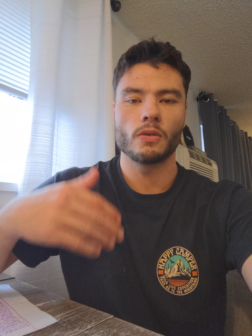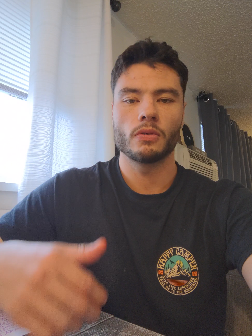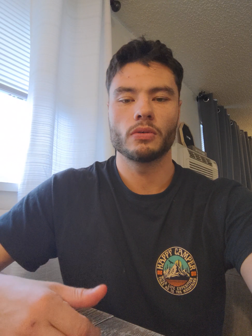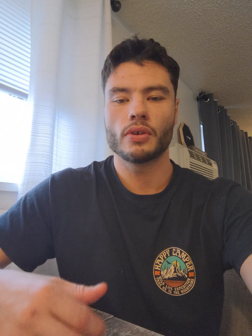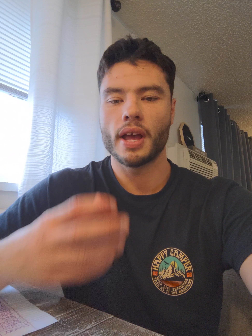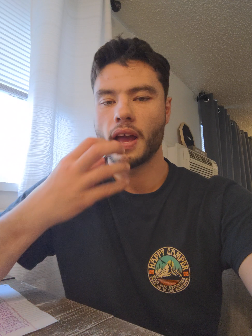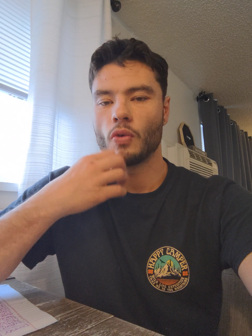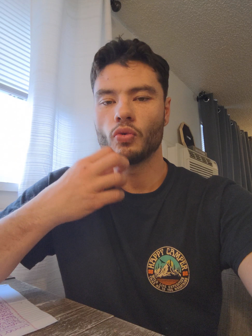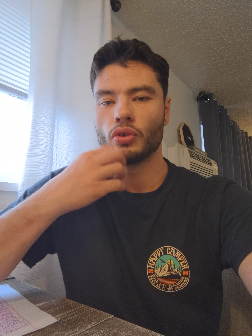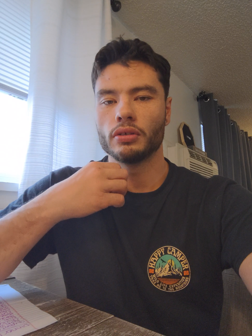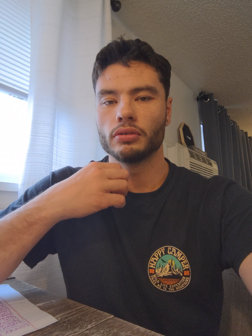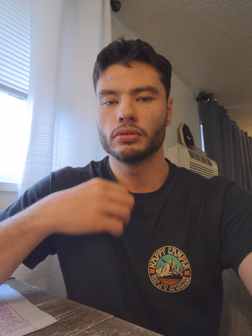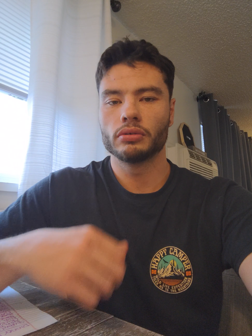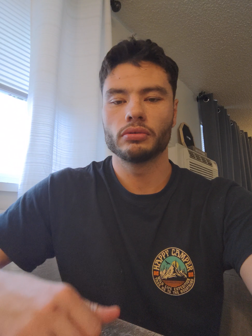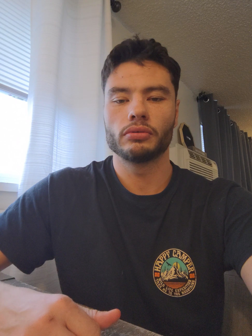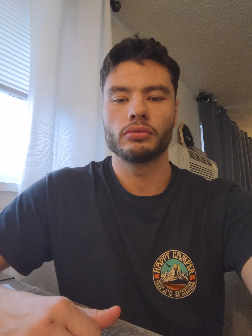underwear